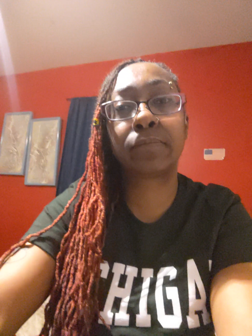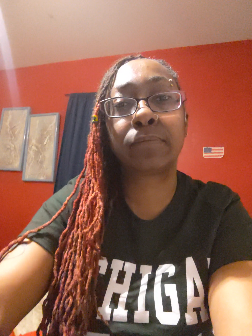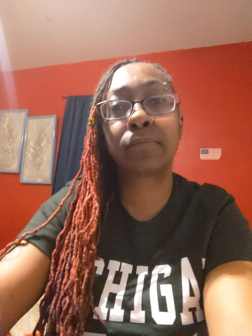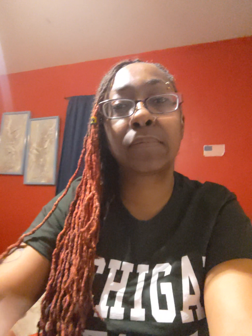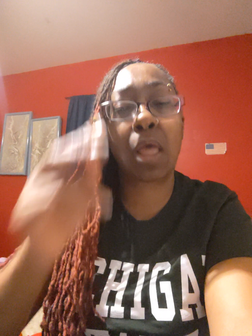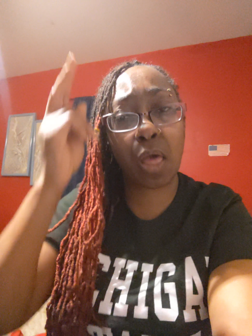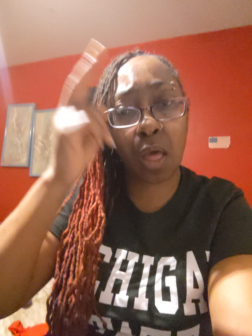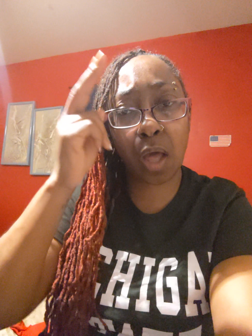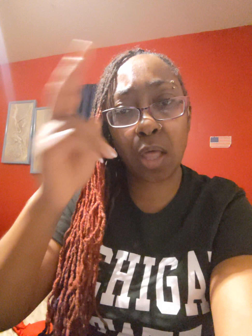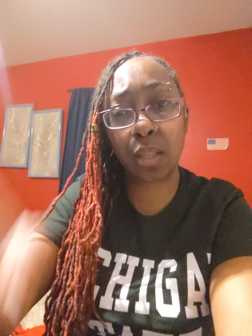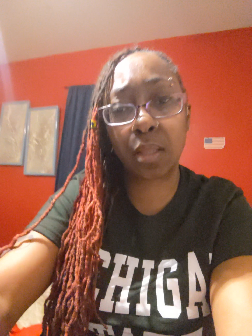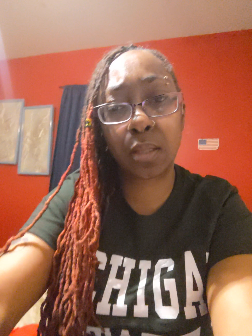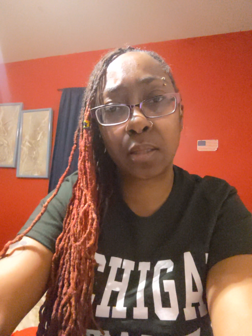uncle